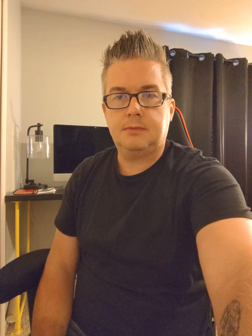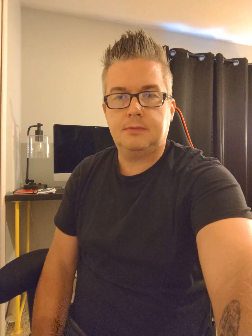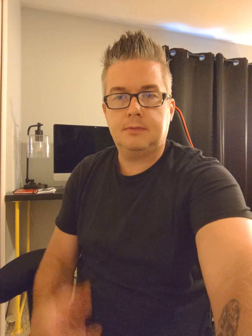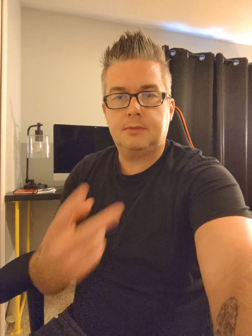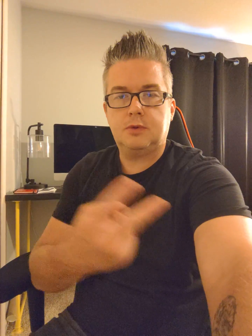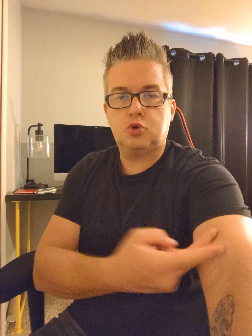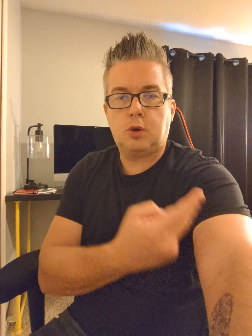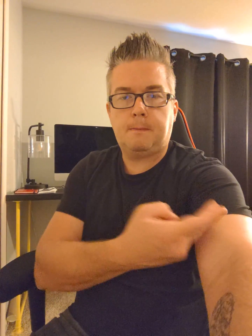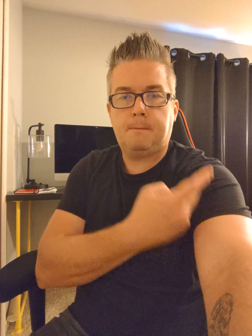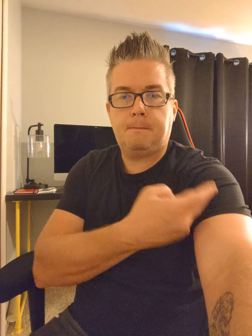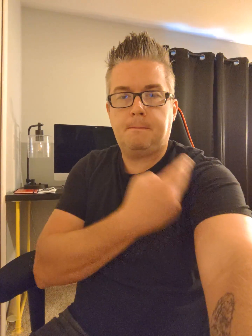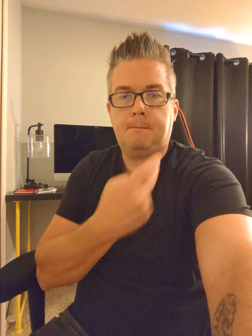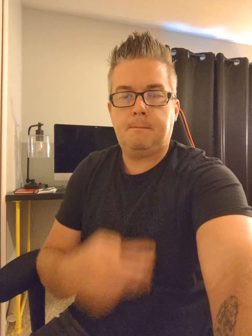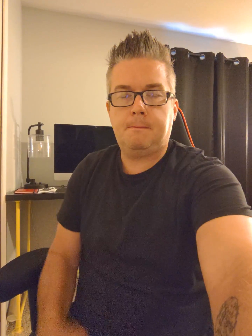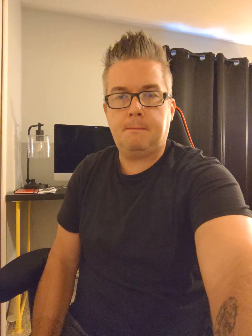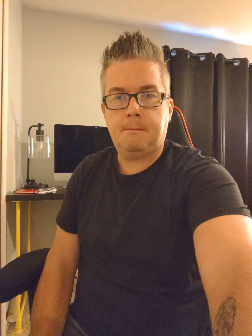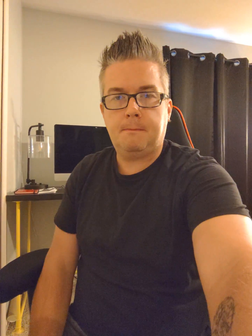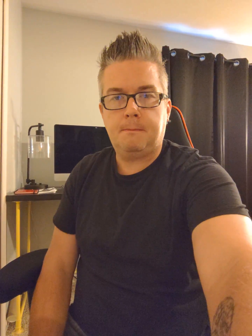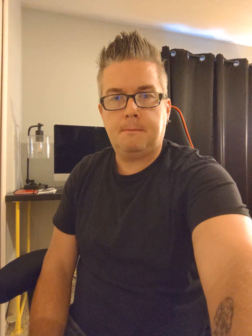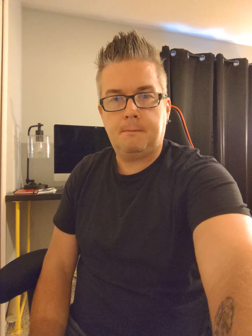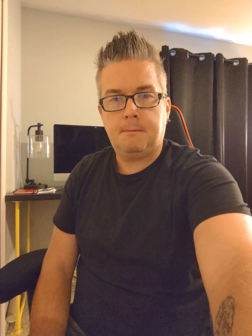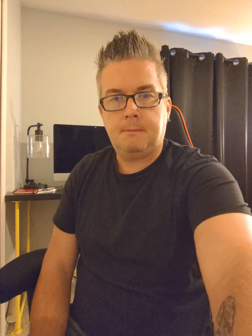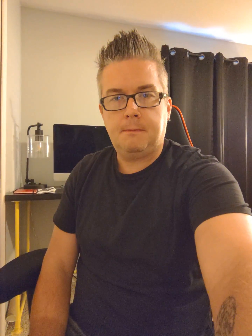sheep